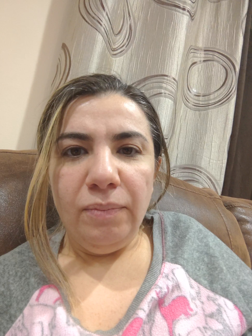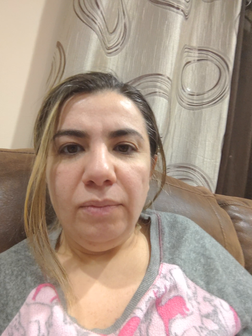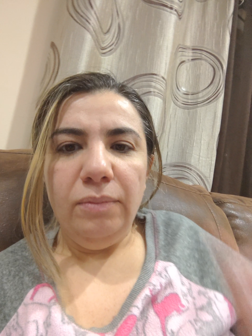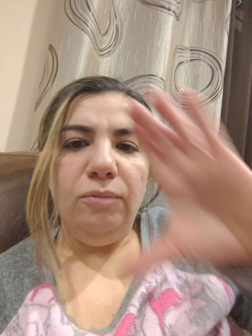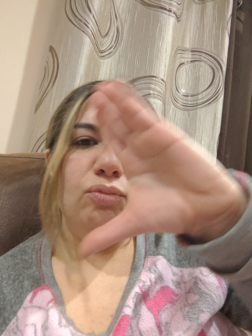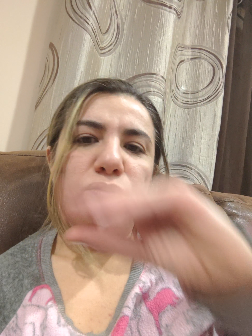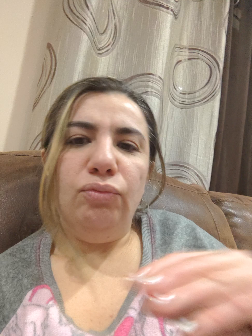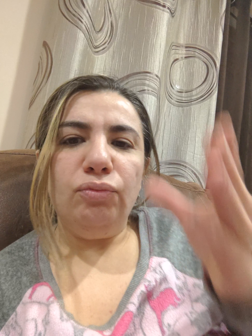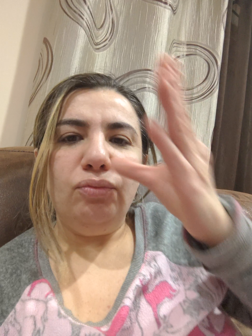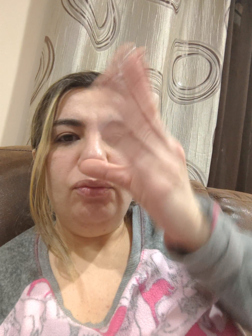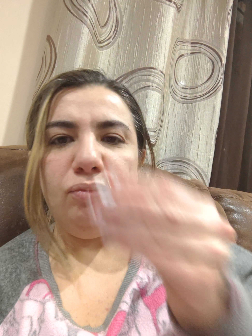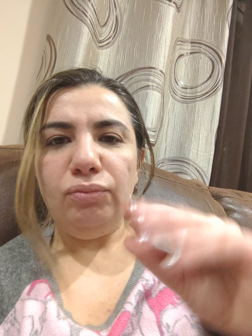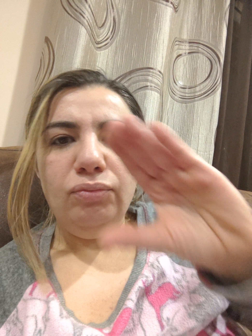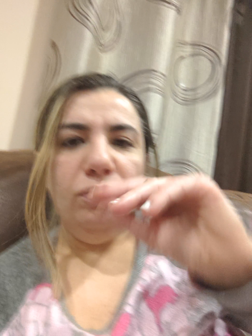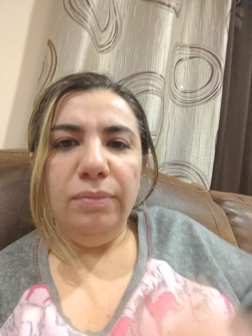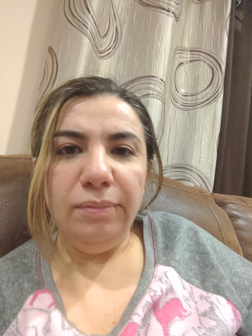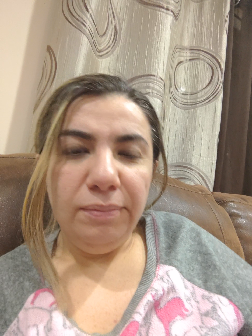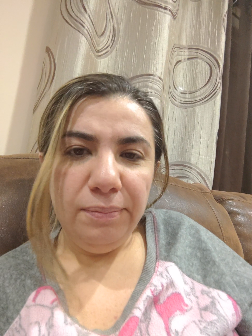story